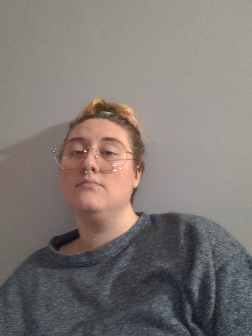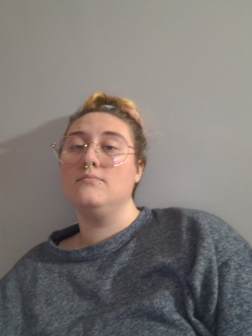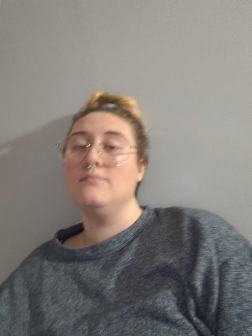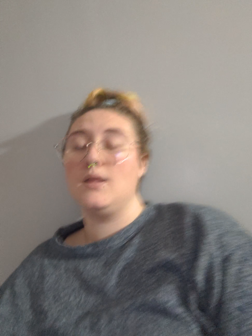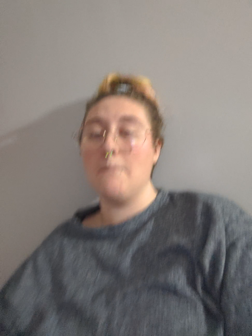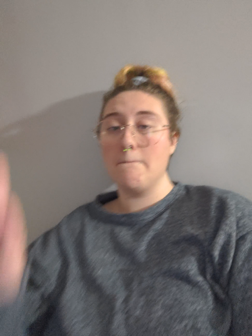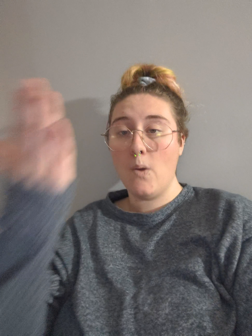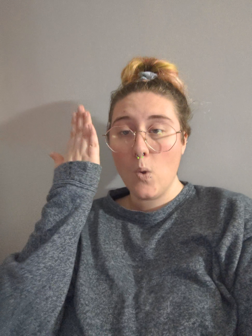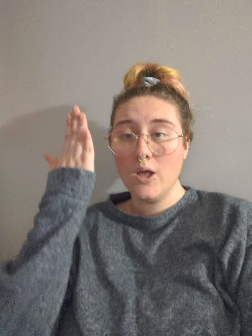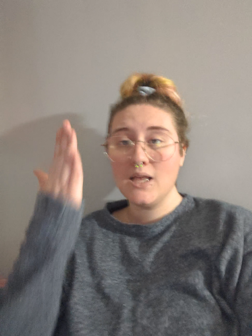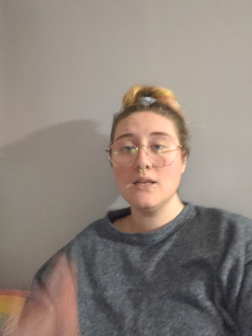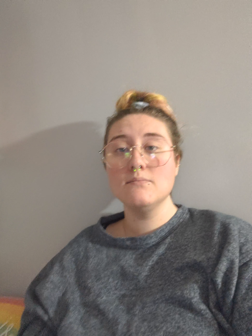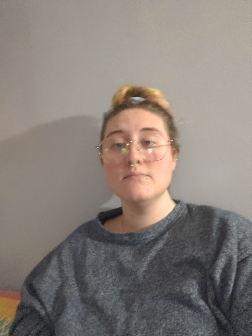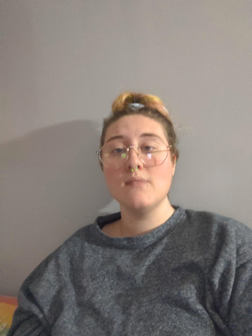morning